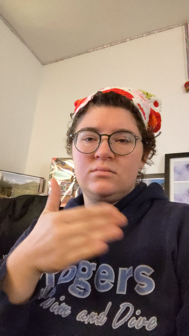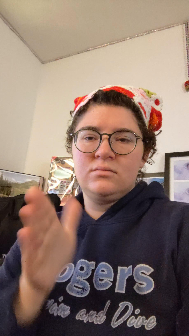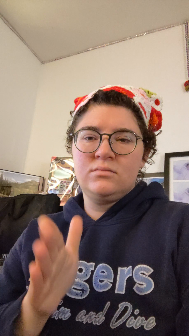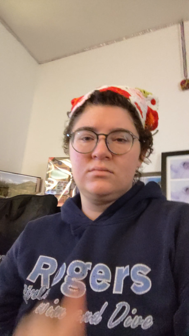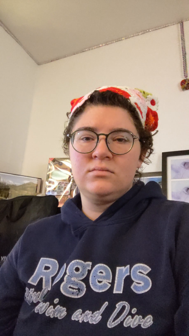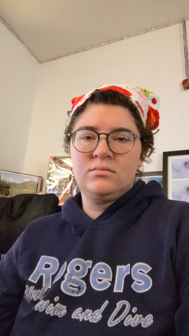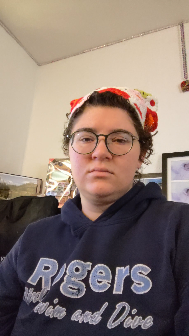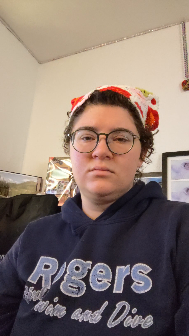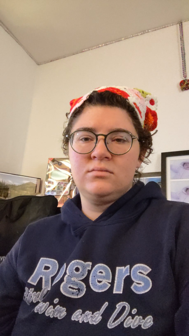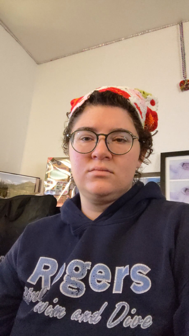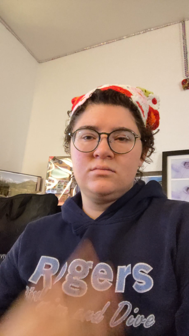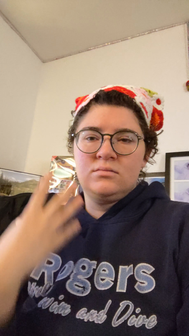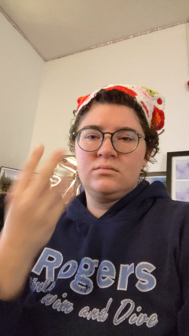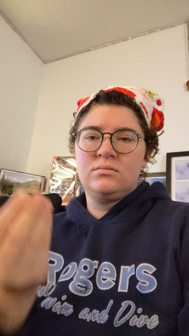going to